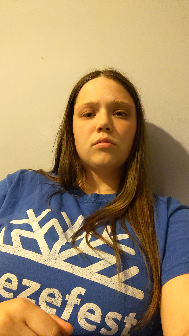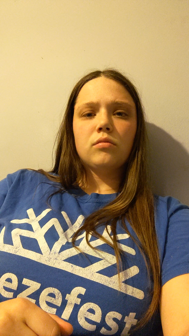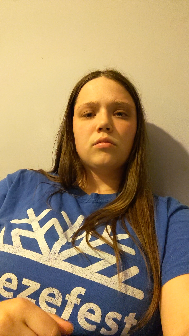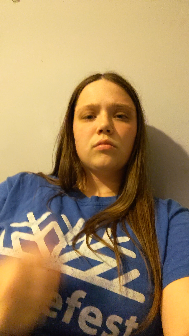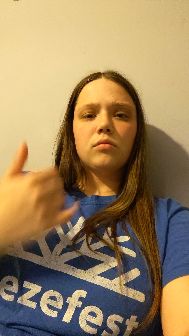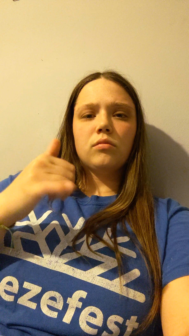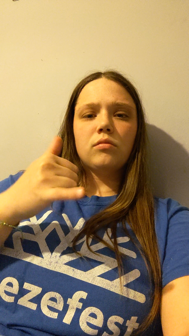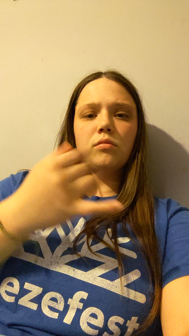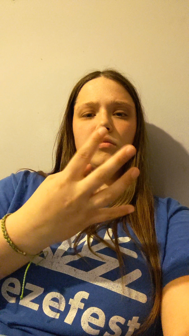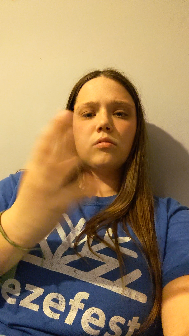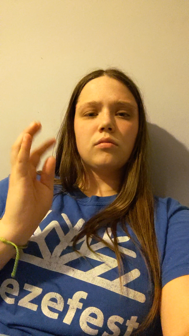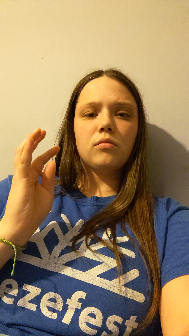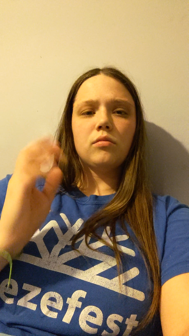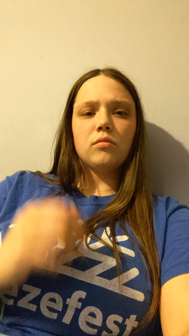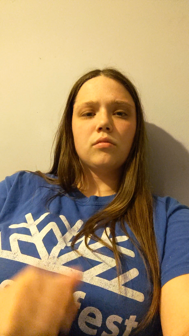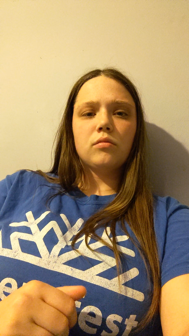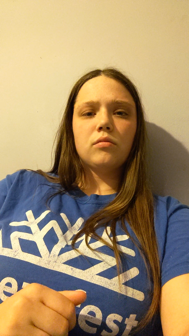playpen